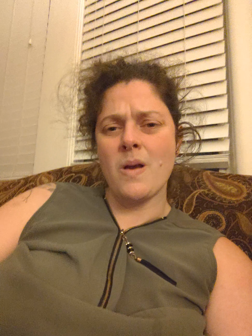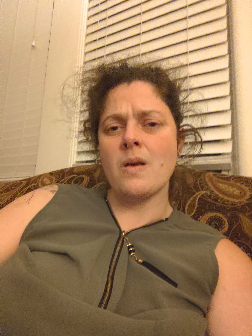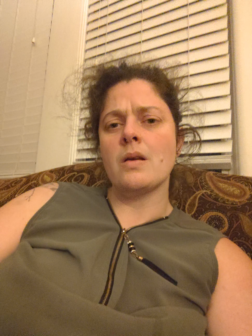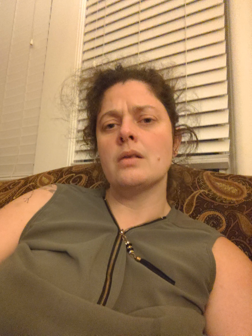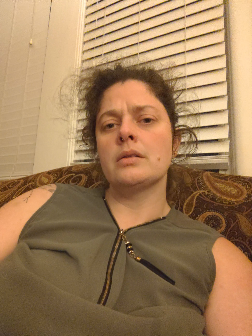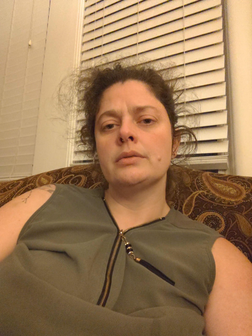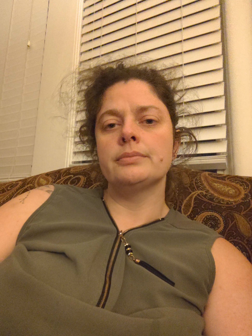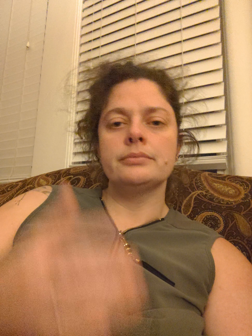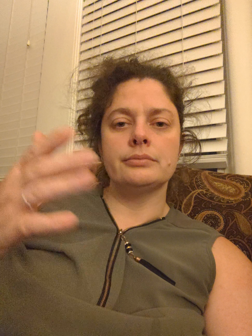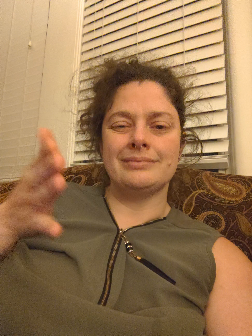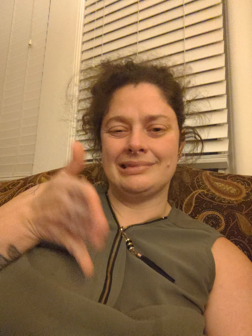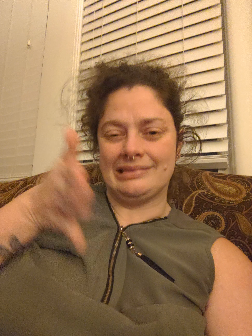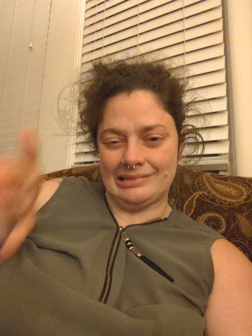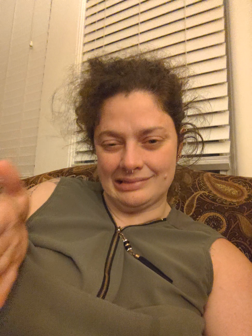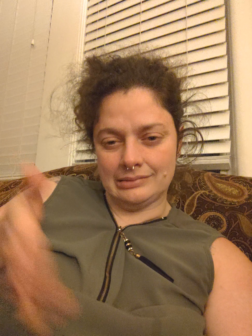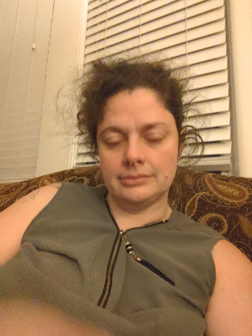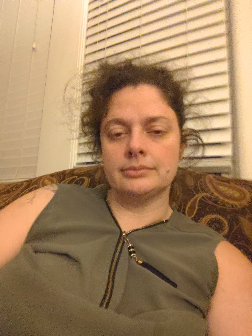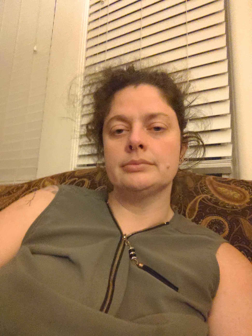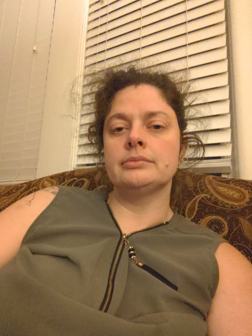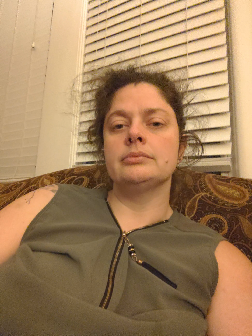beside